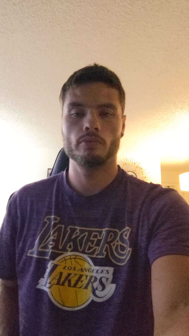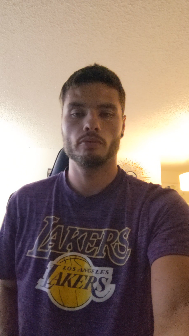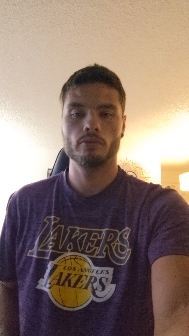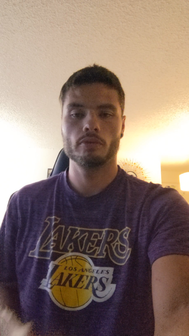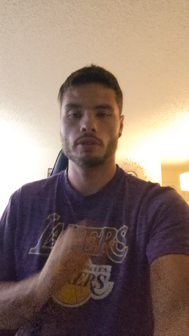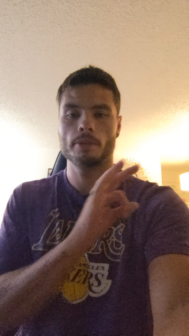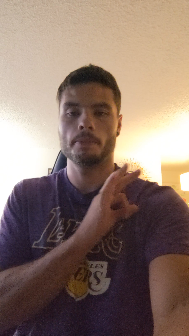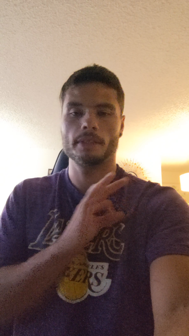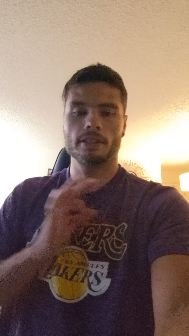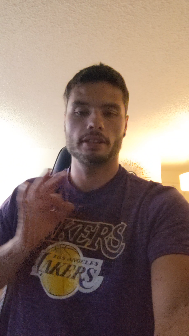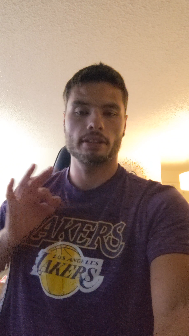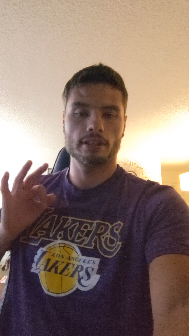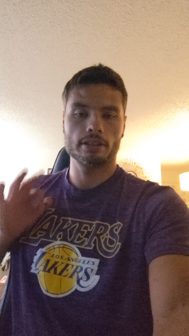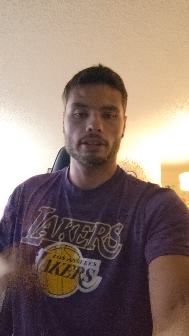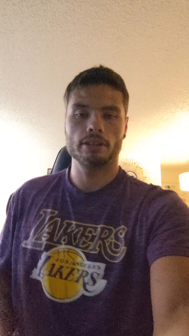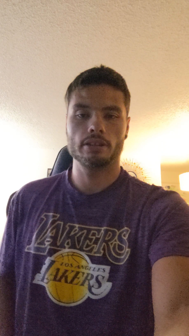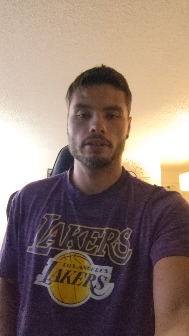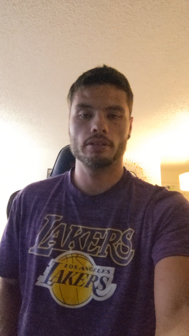beads